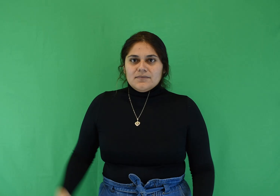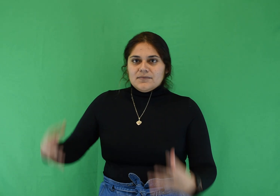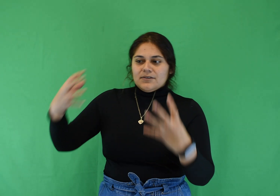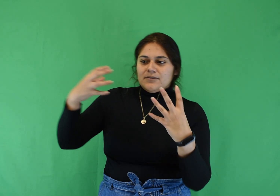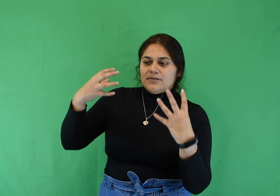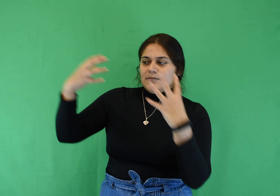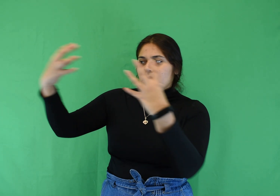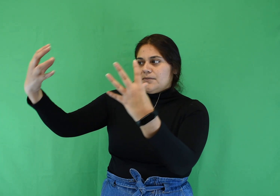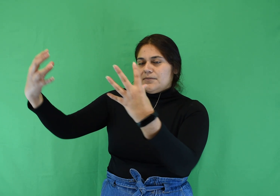rostro hinchado